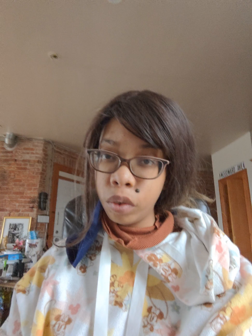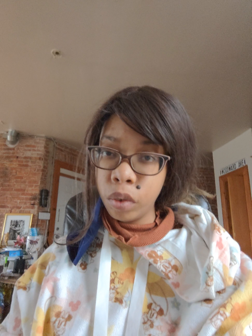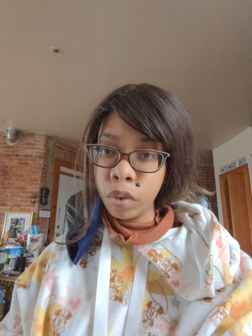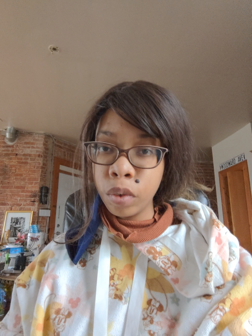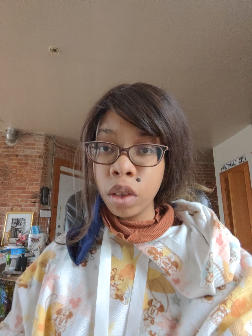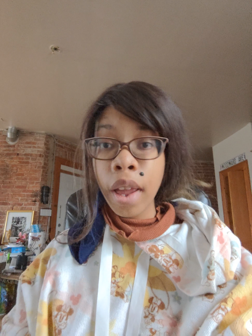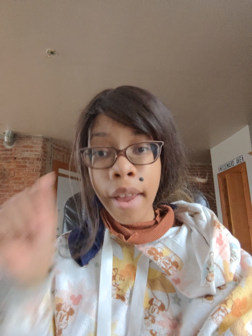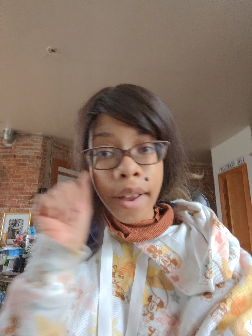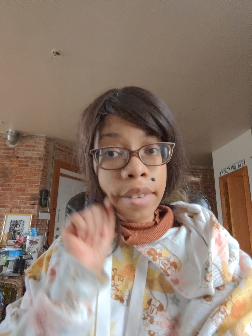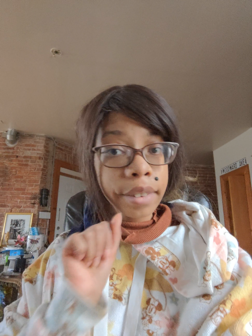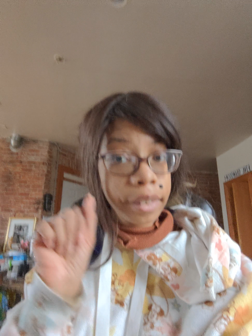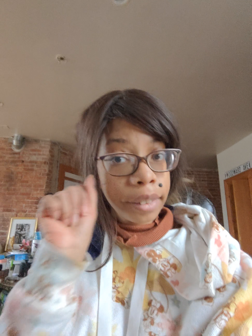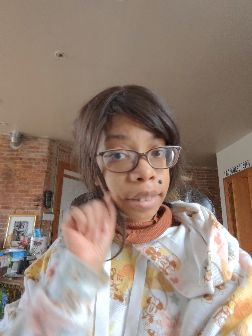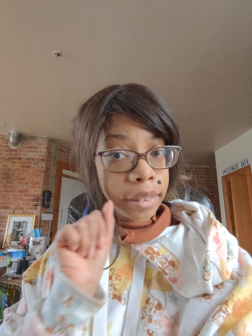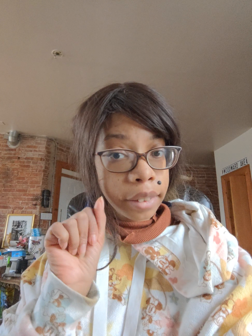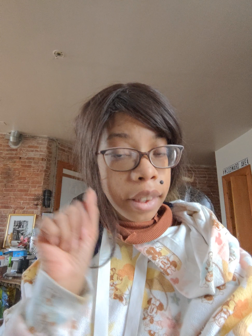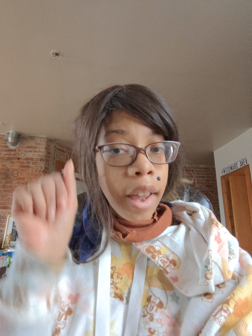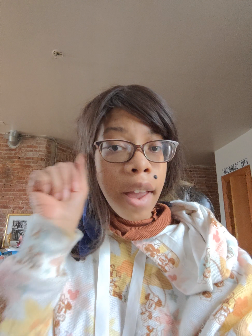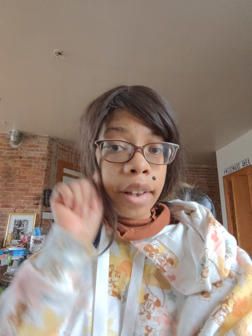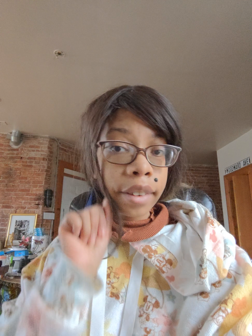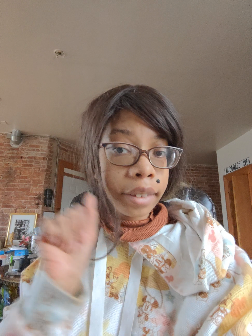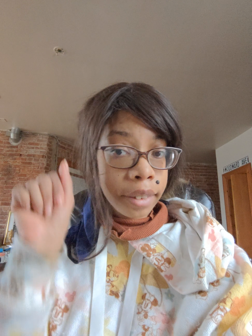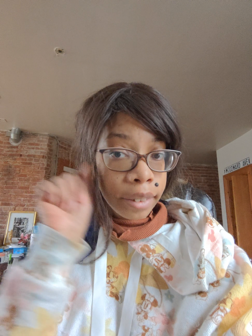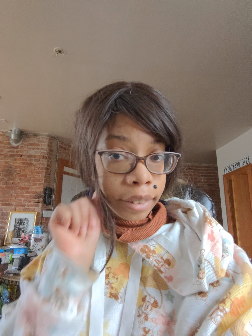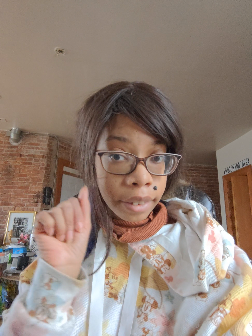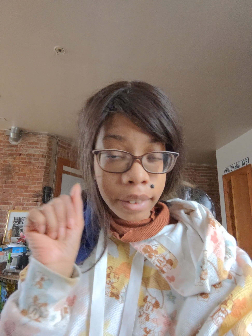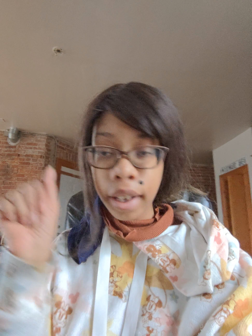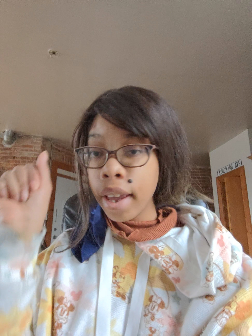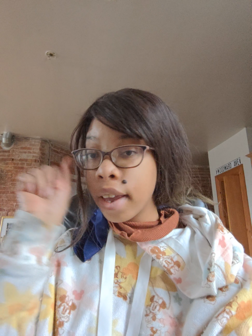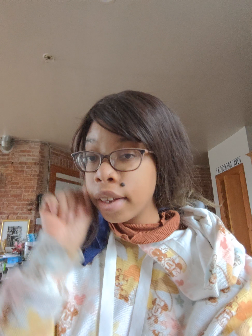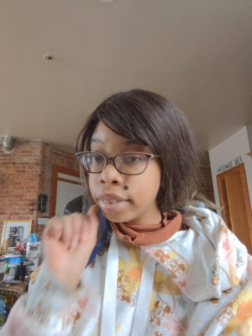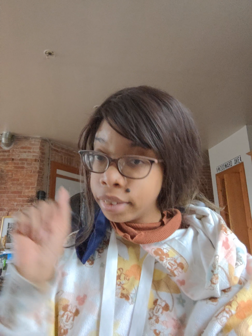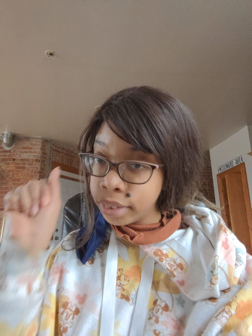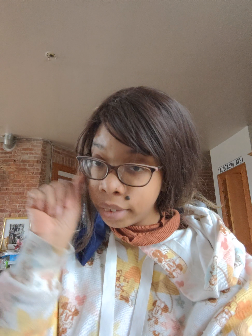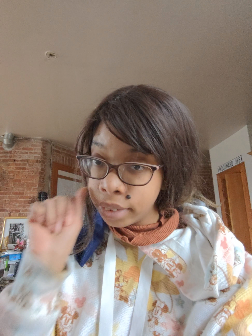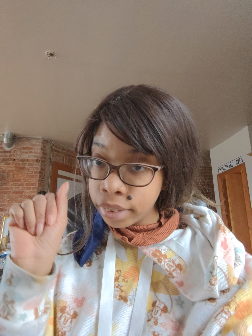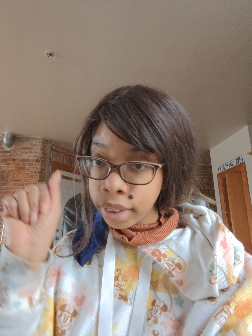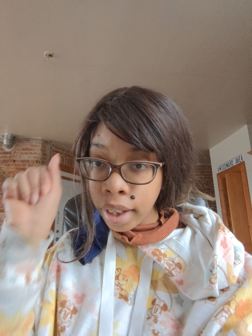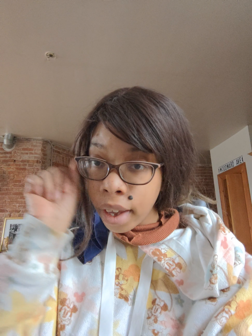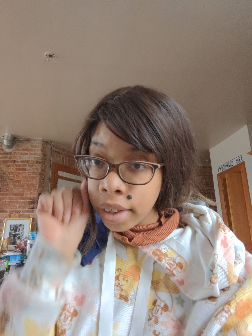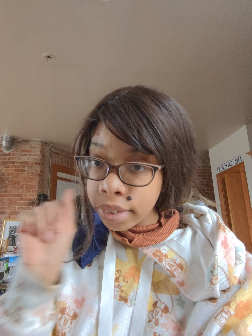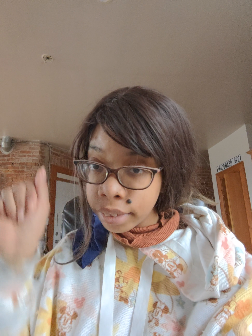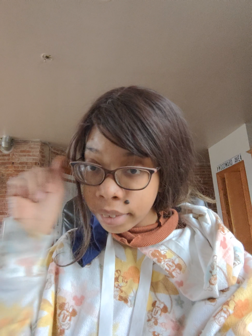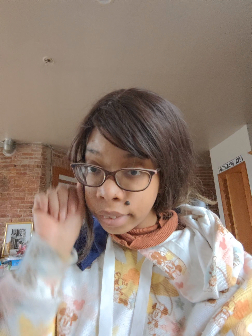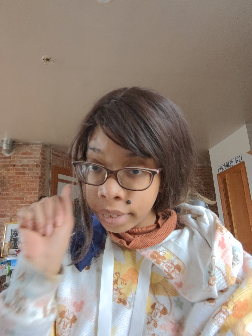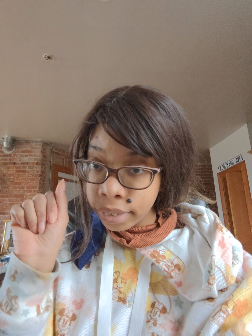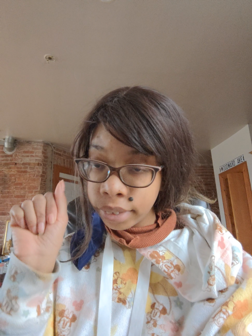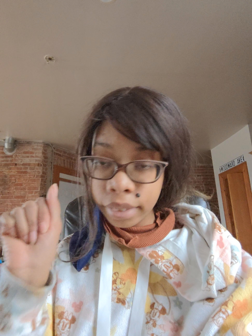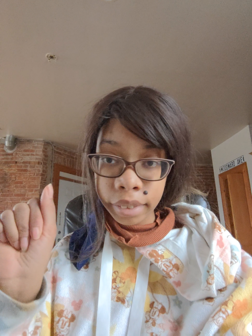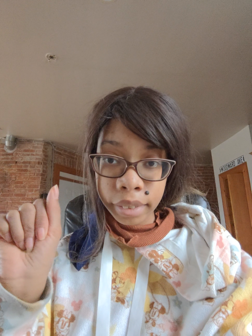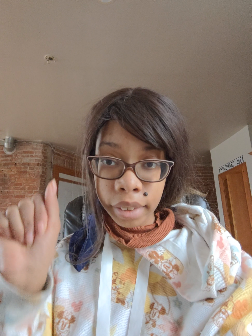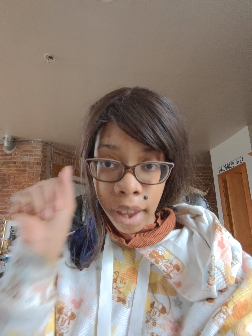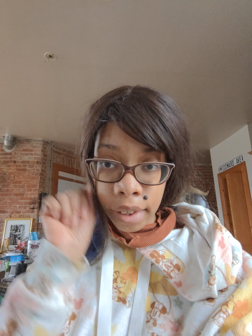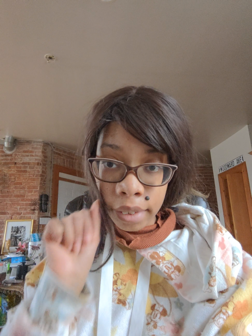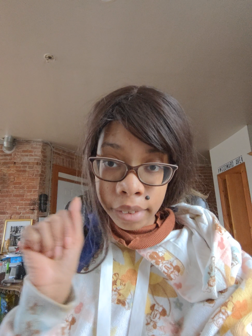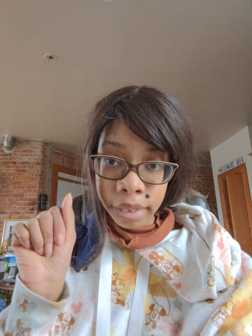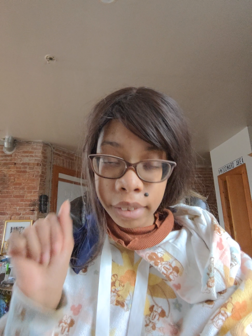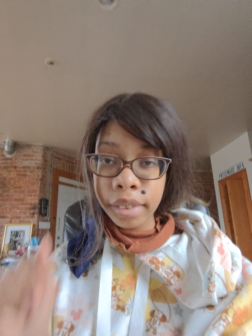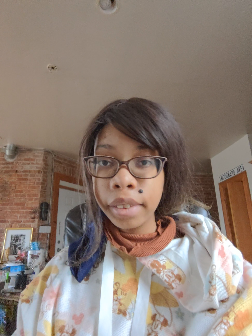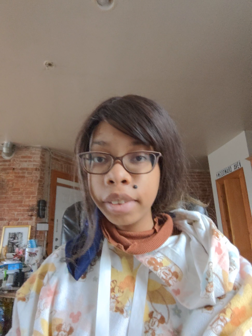aunt